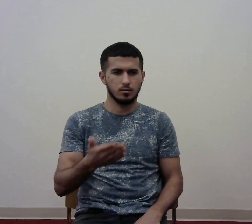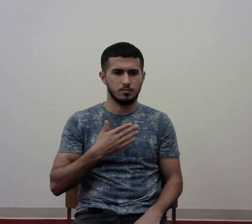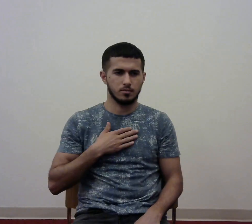mən